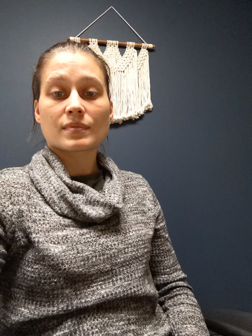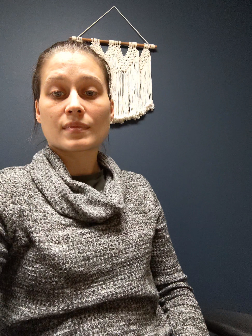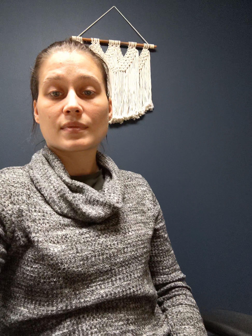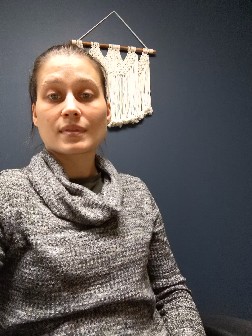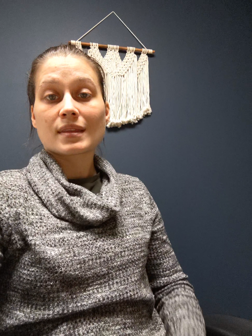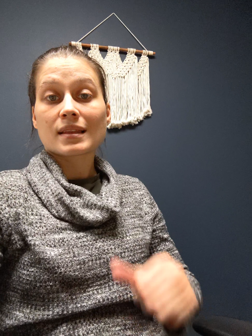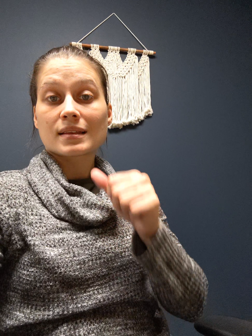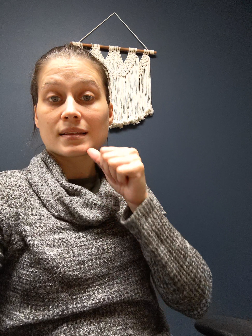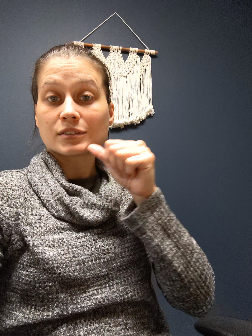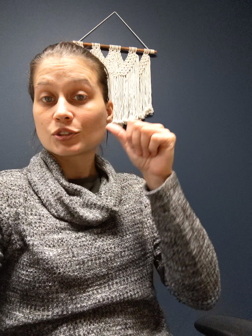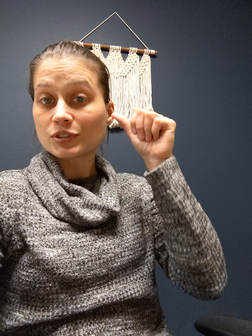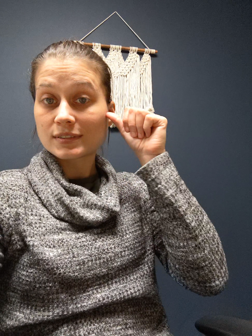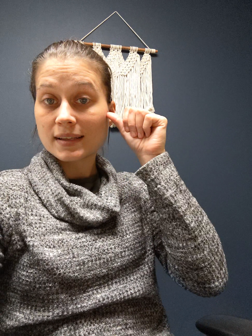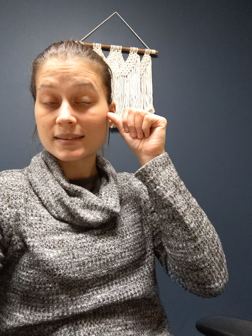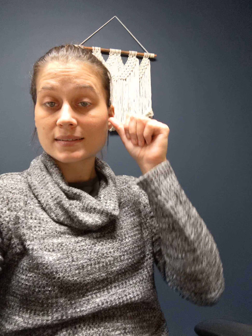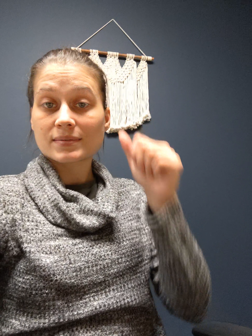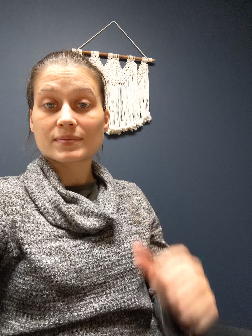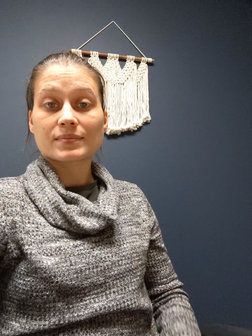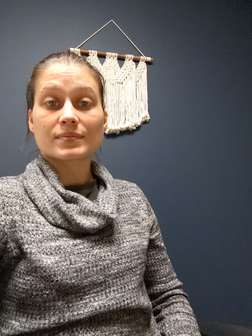yesterday